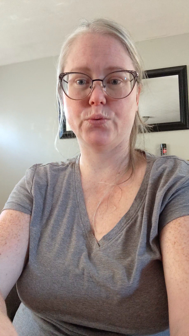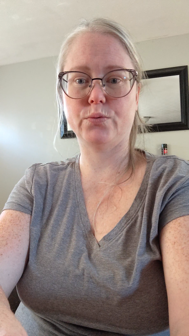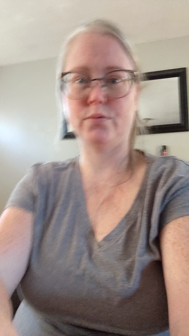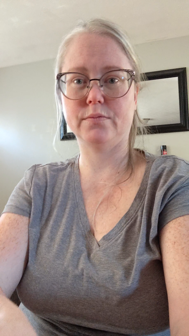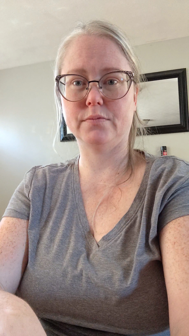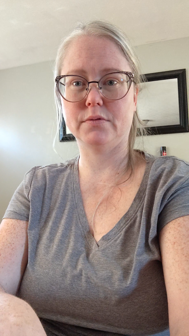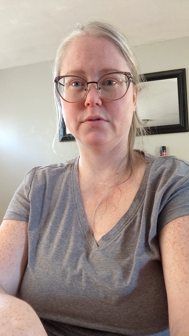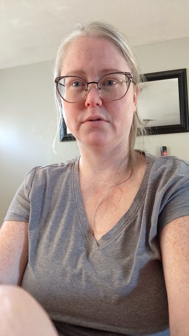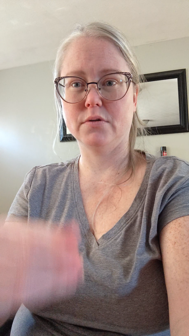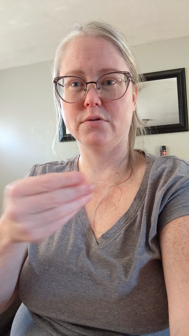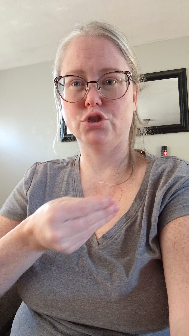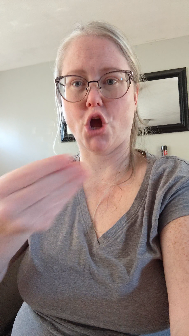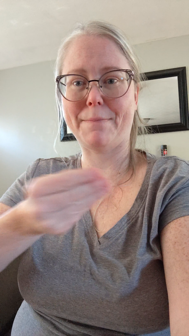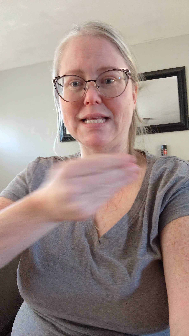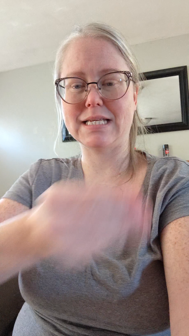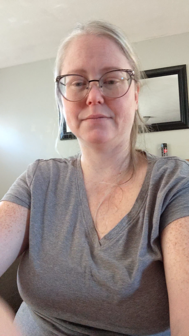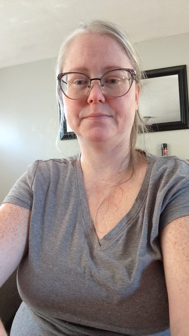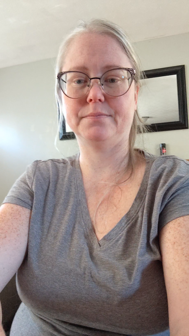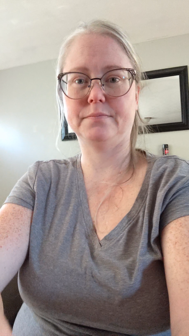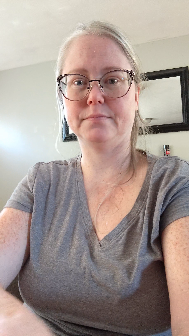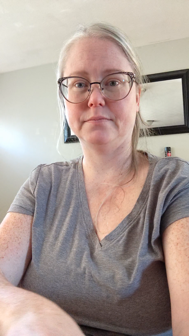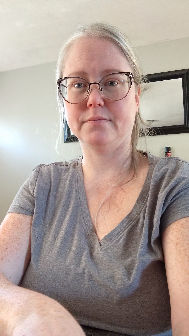shopping